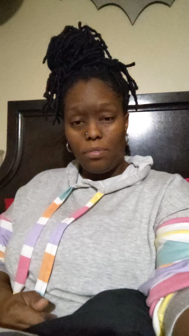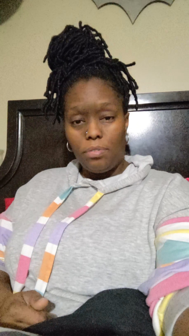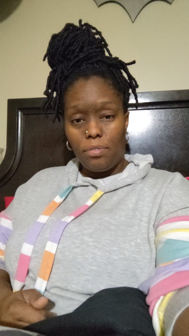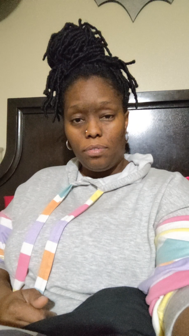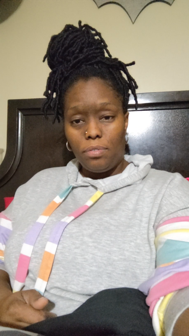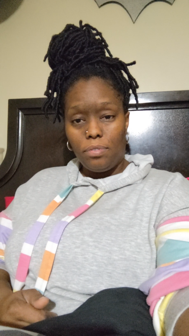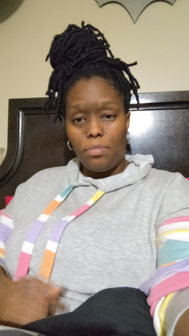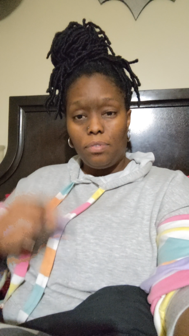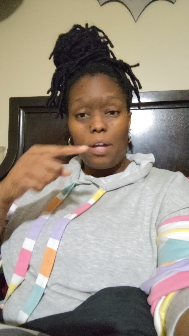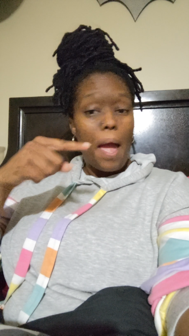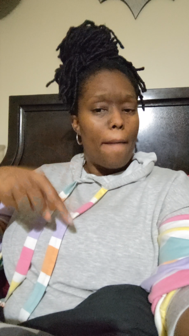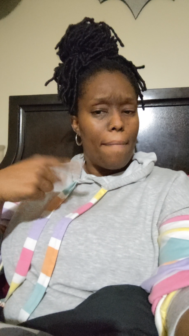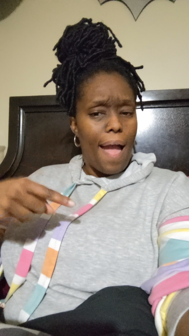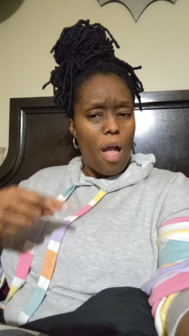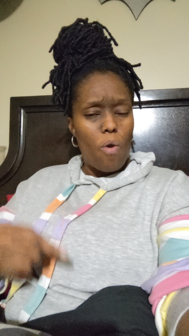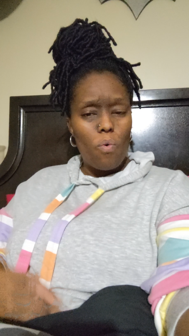about